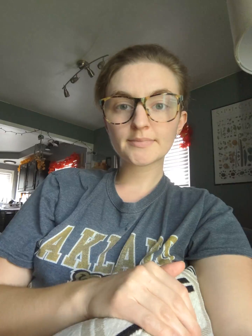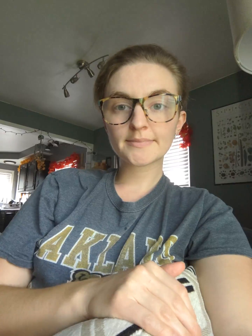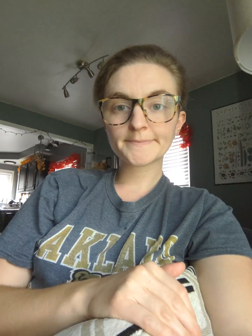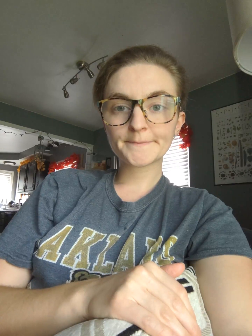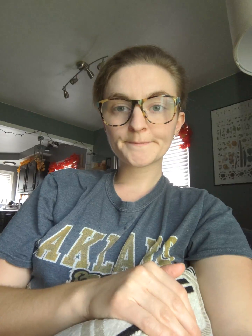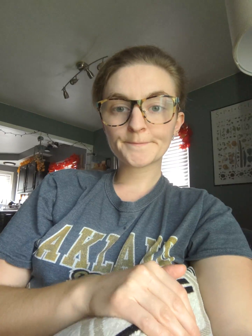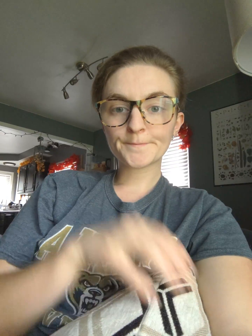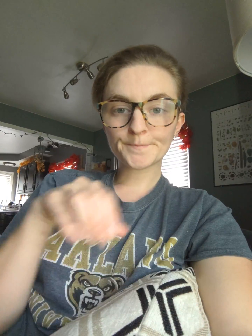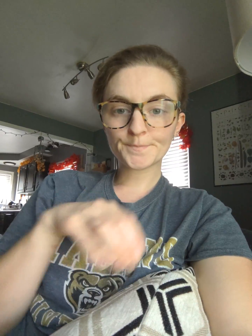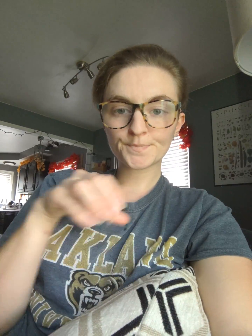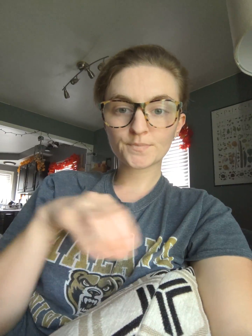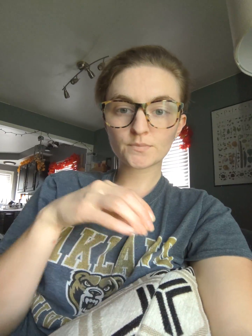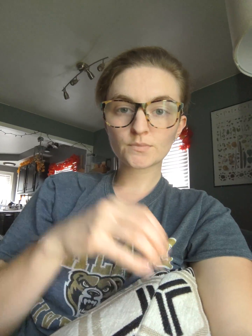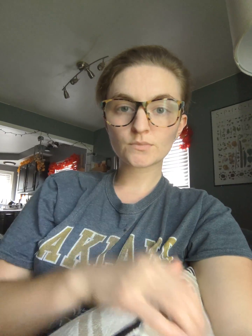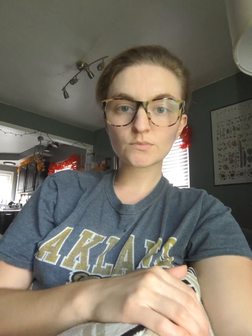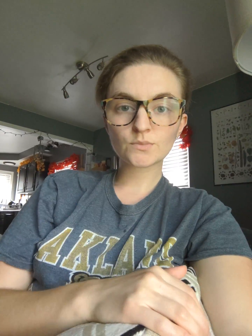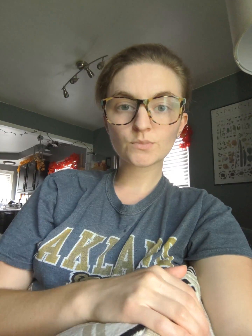does